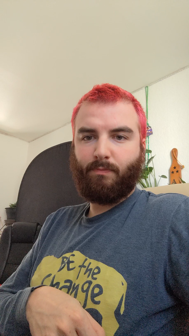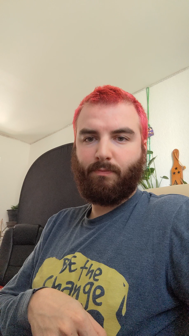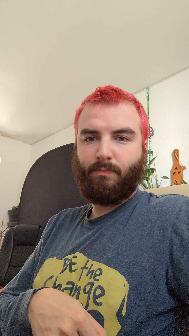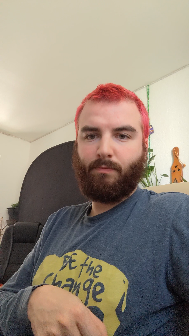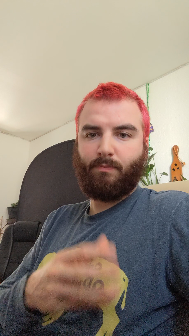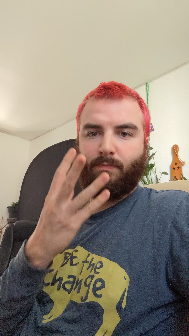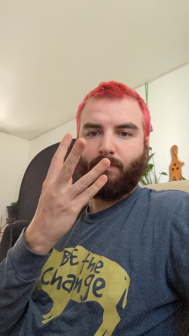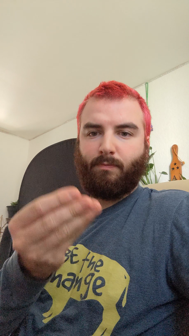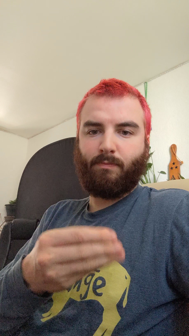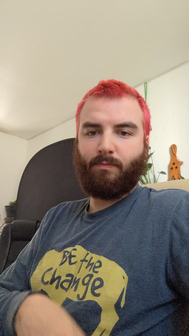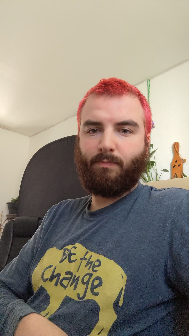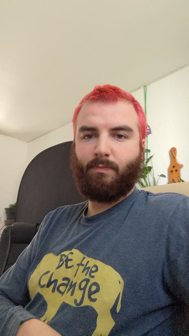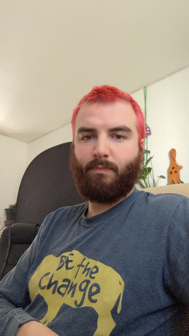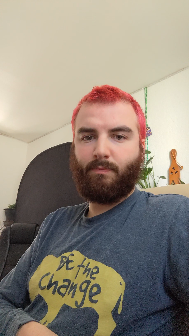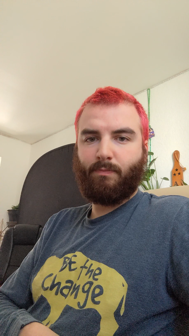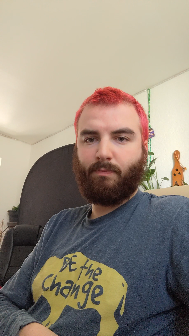got to